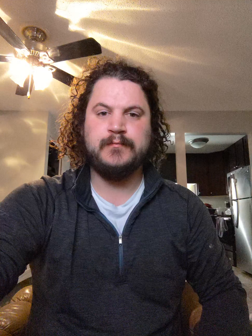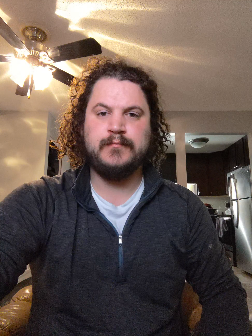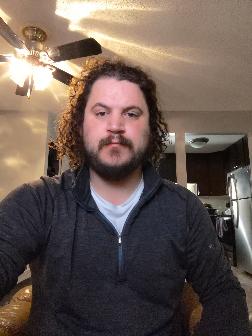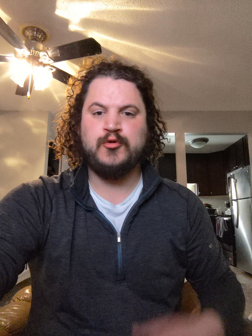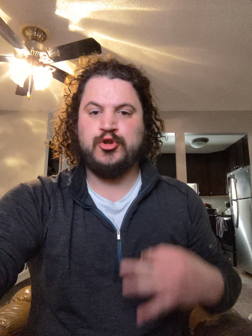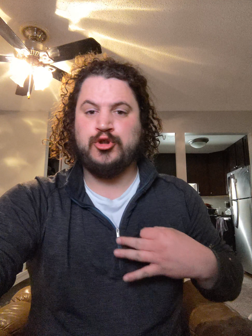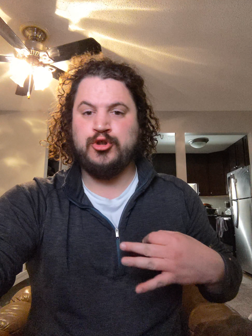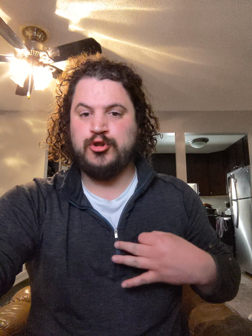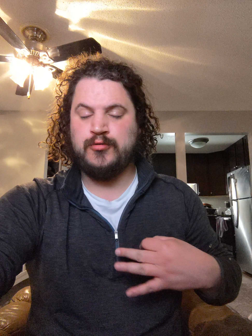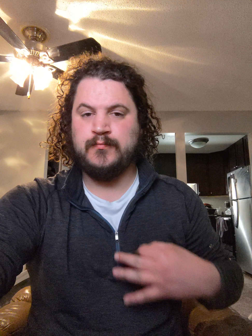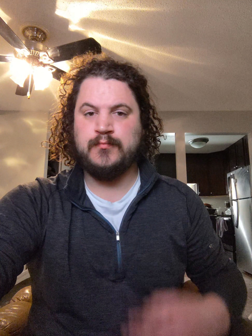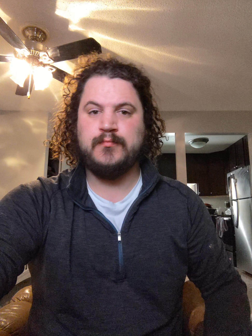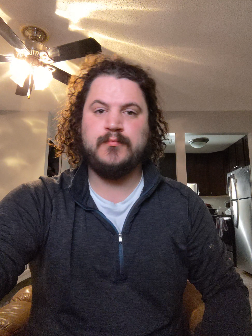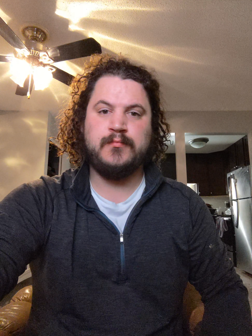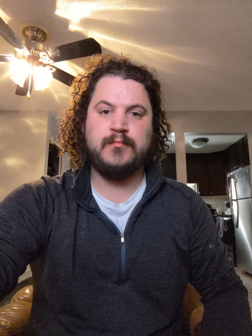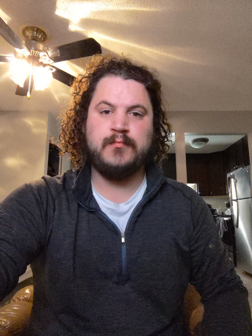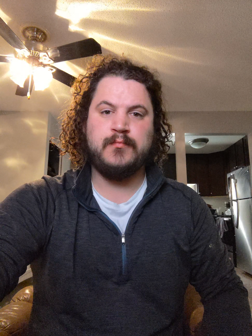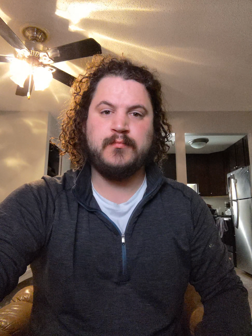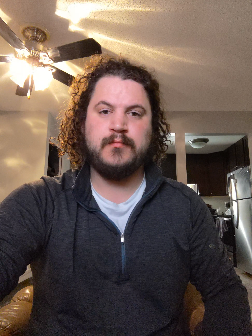shirt